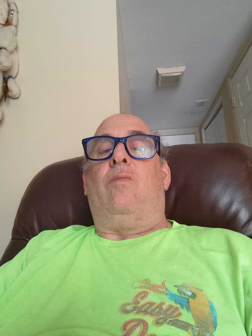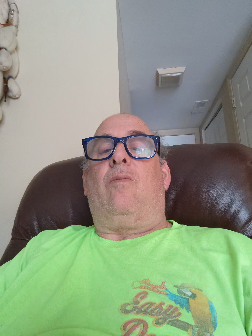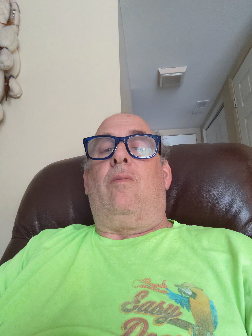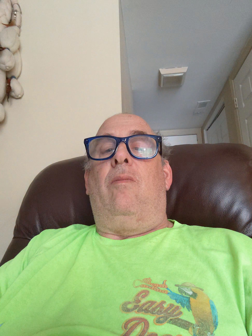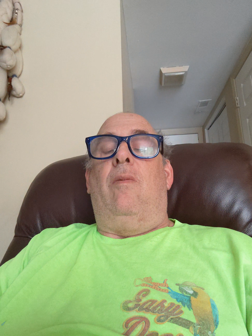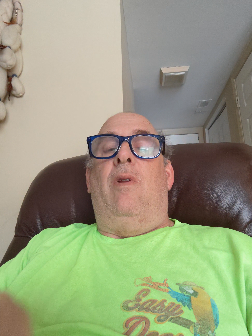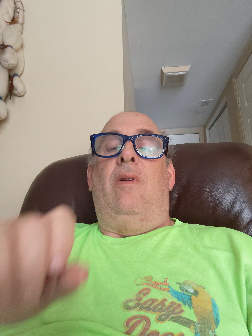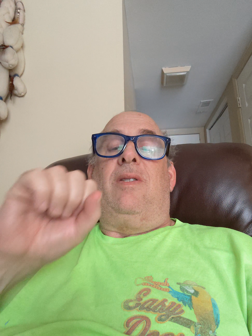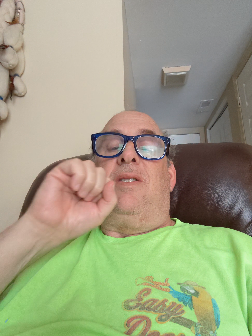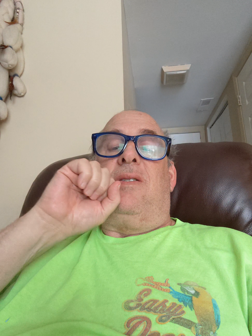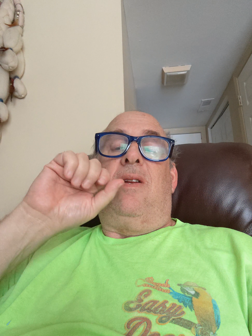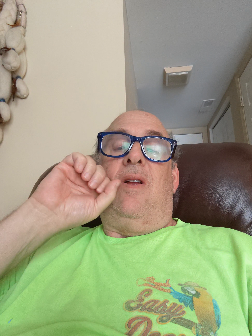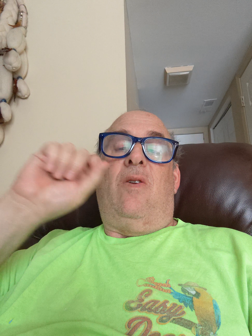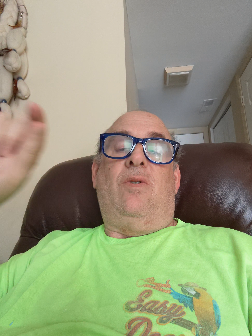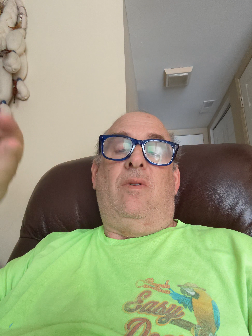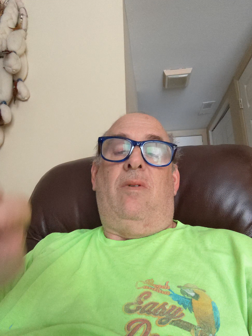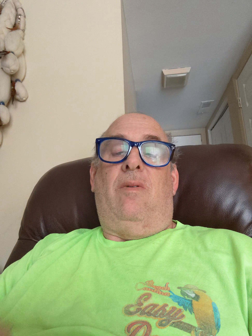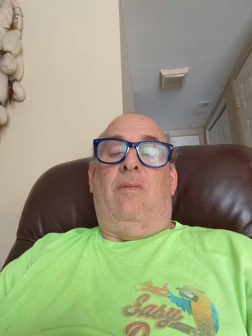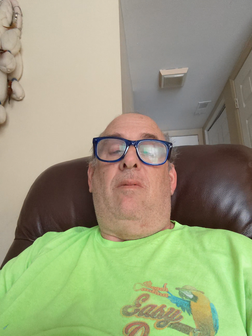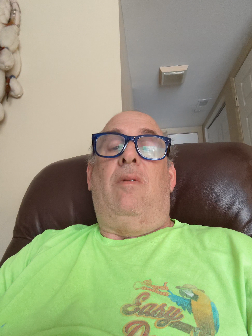carrot